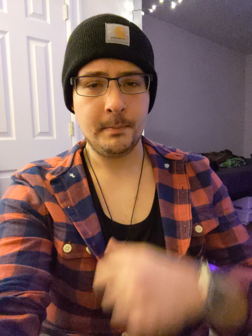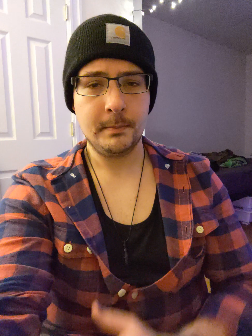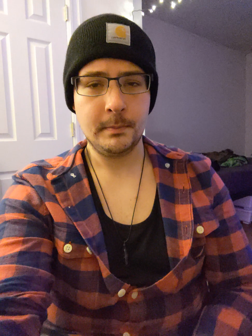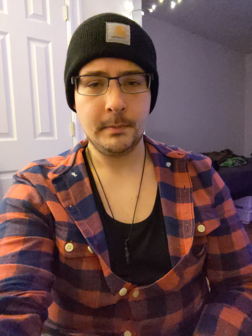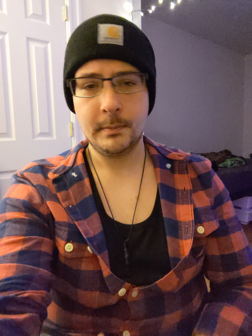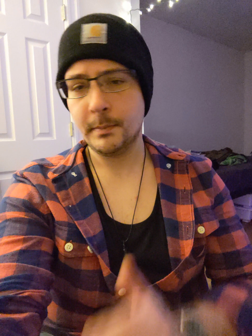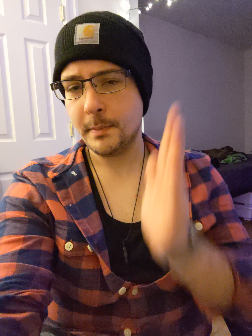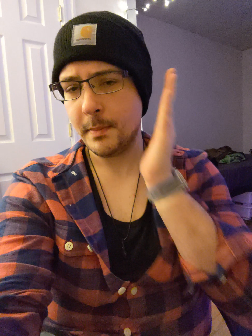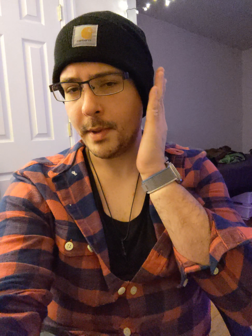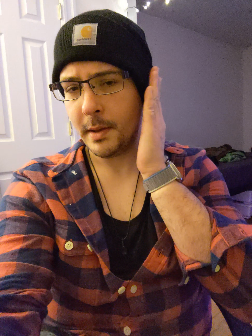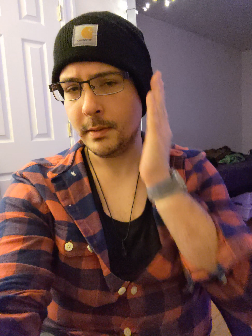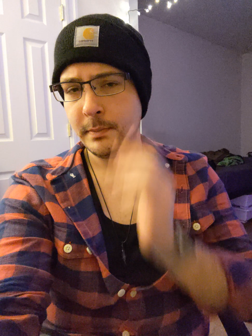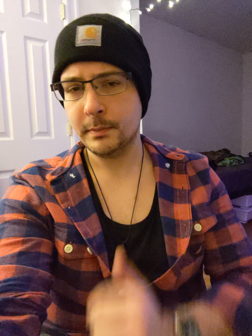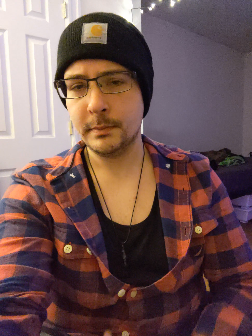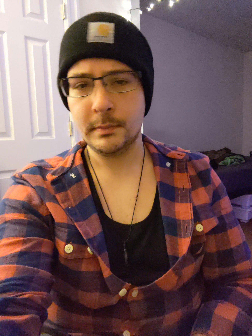bed